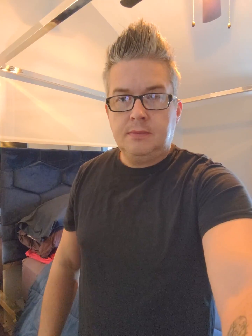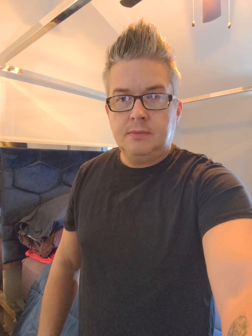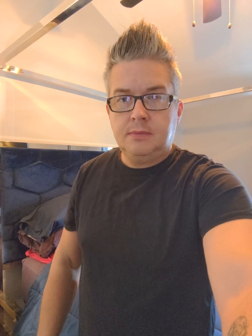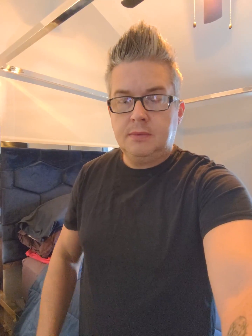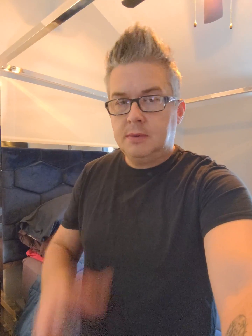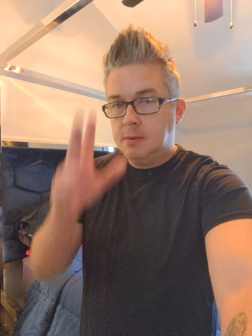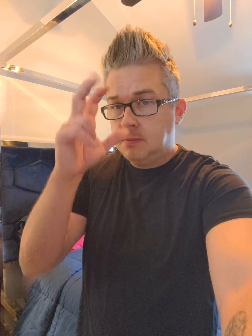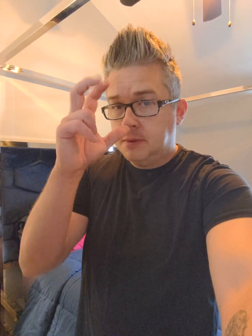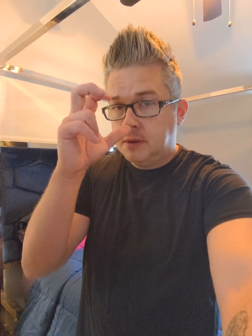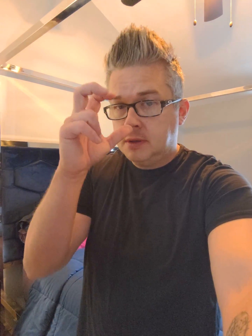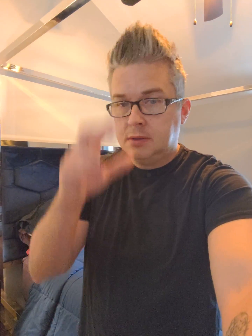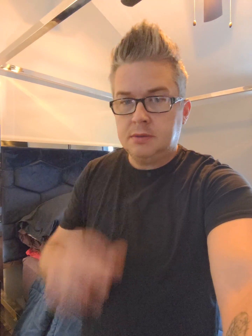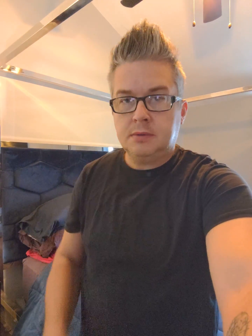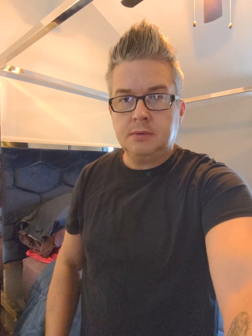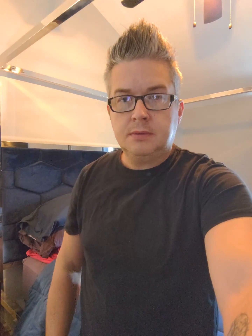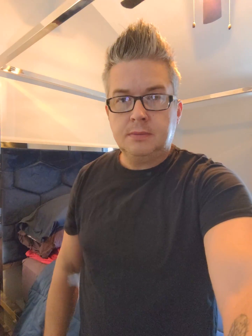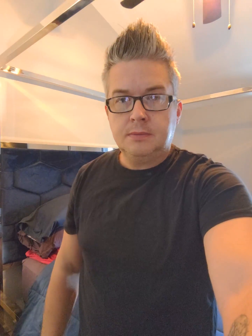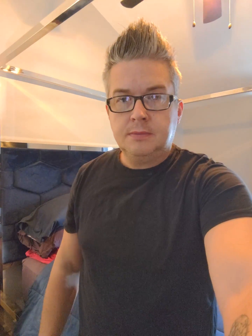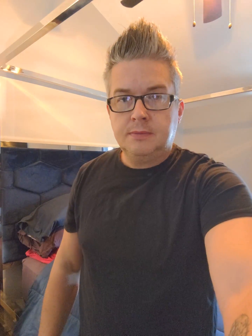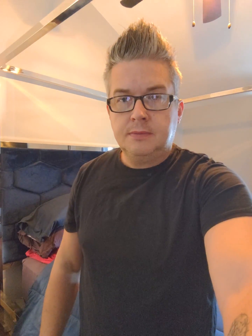ant